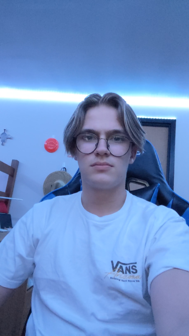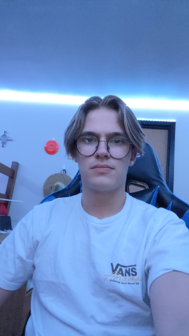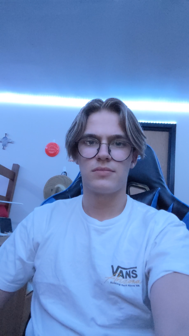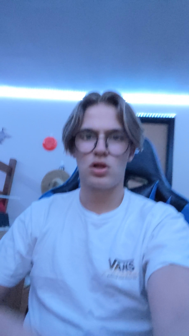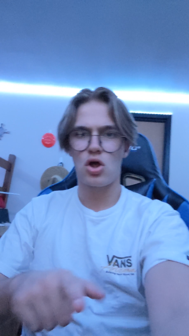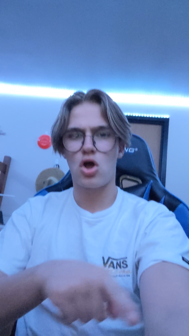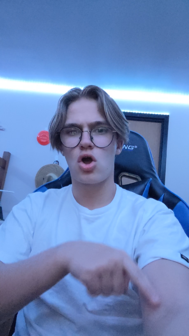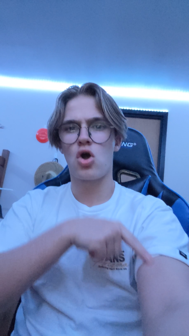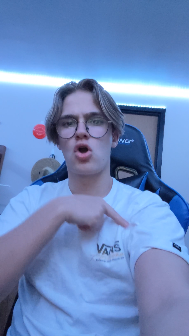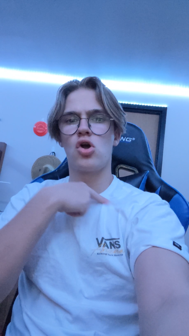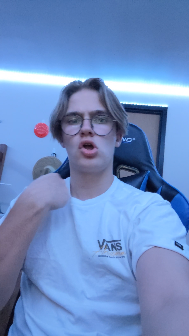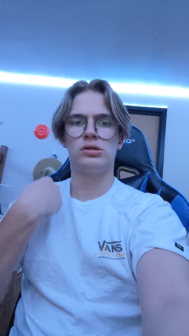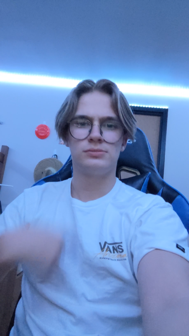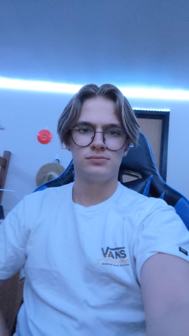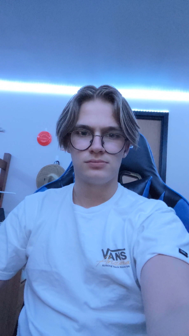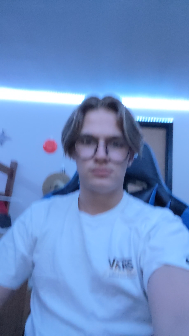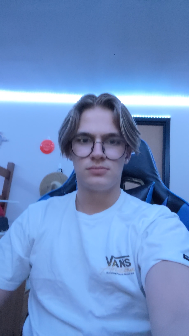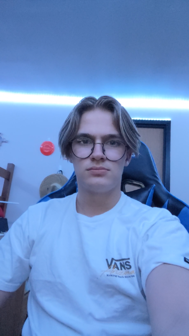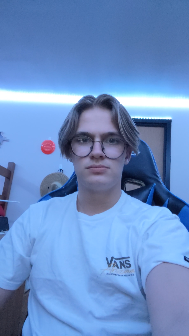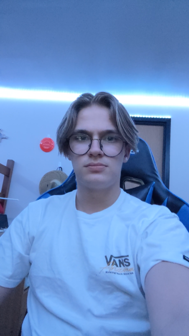long